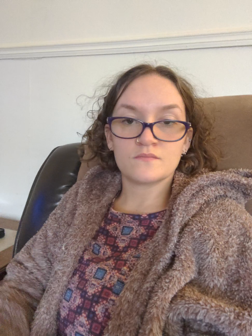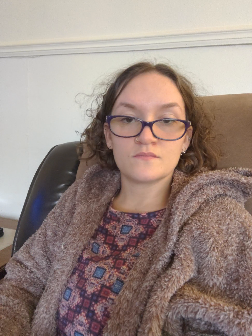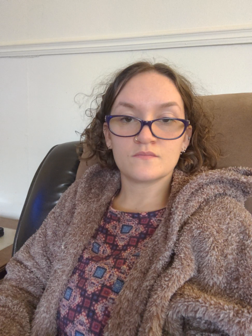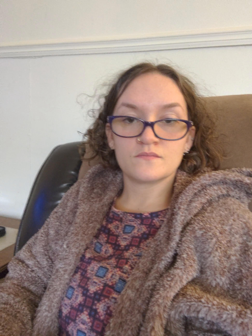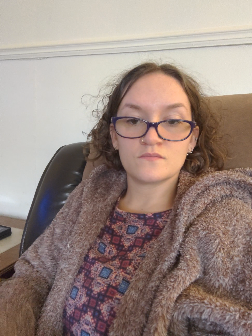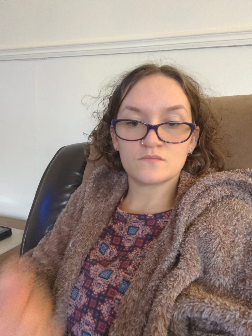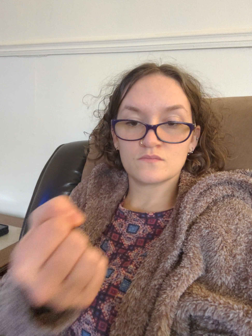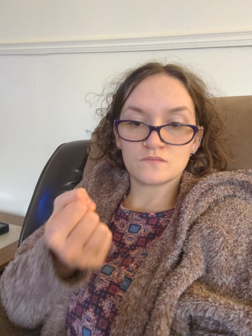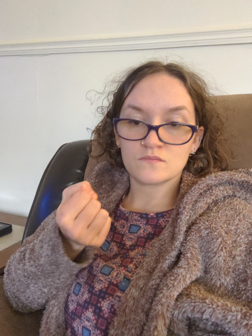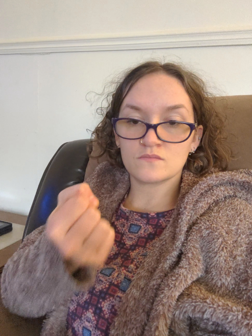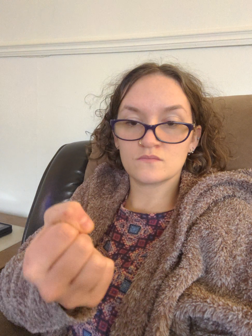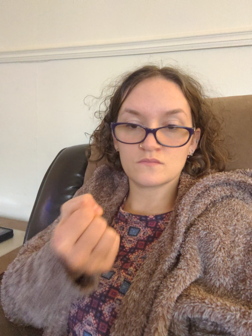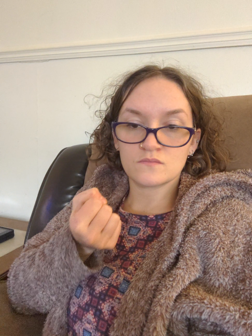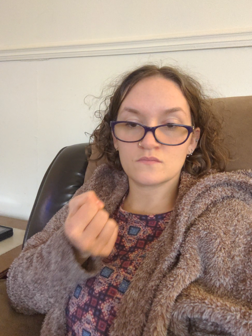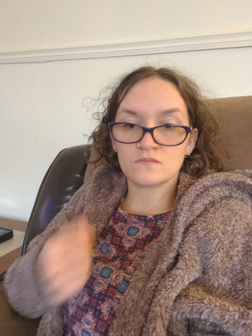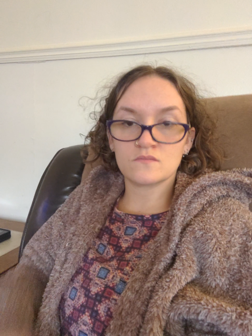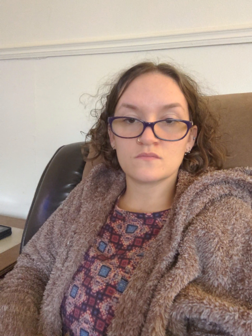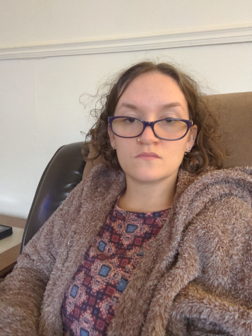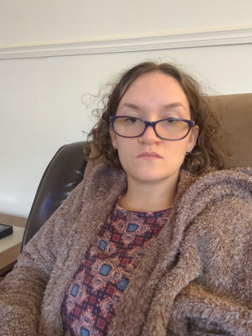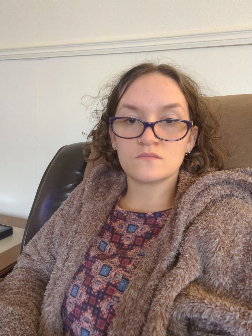drawer